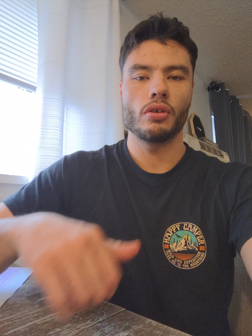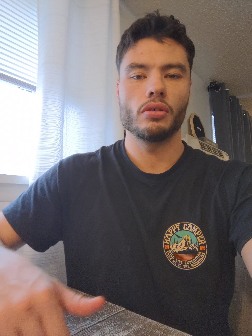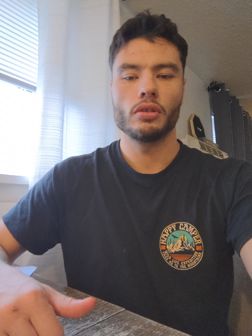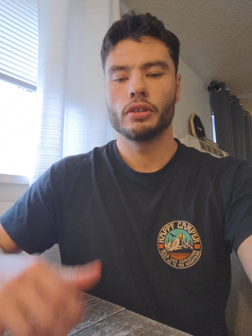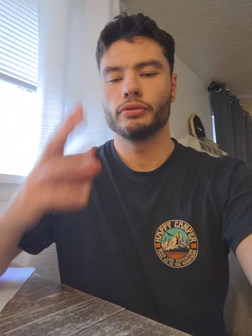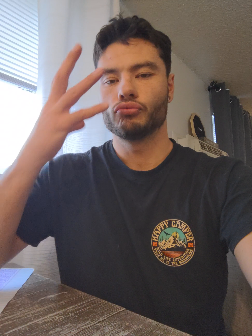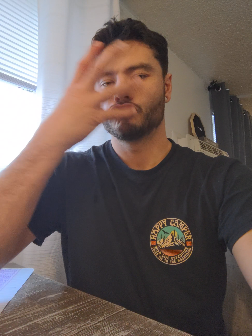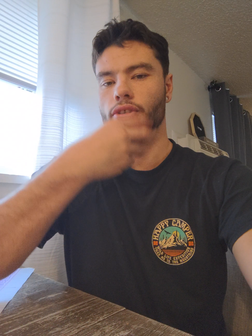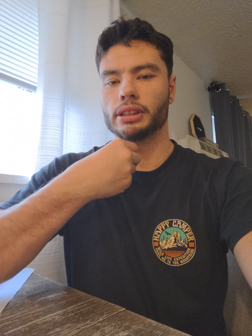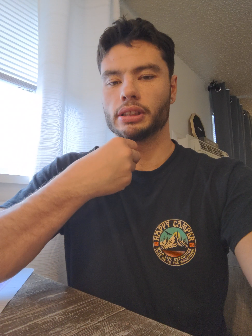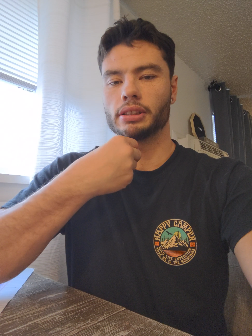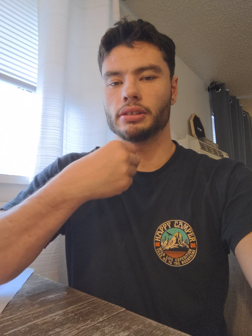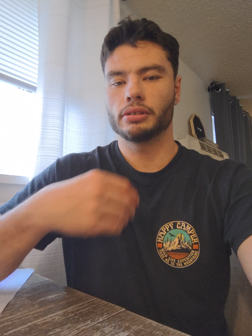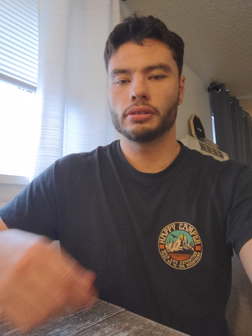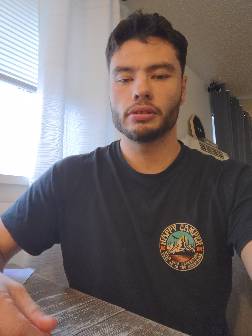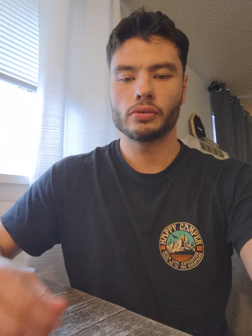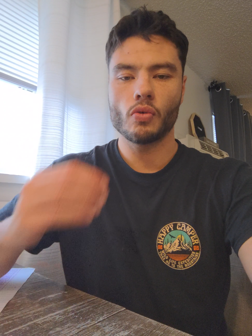pretty